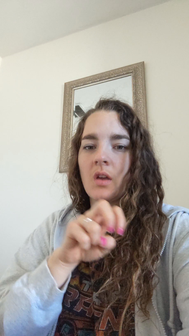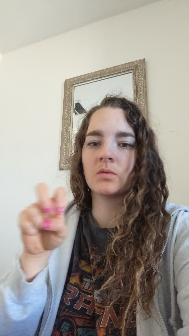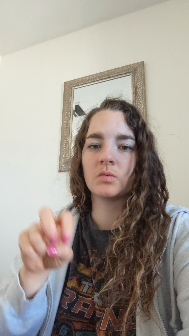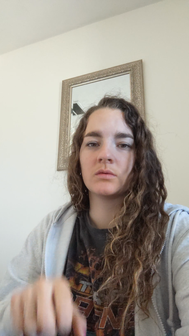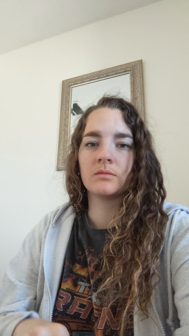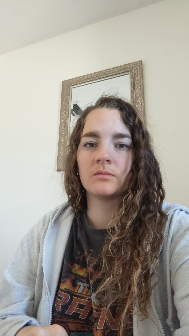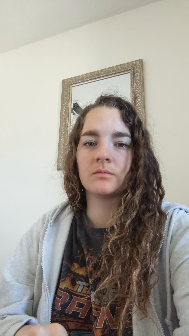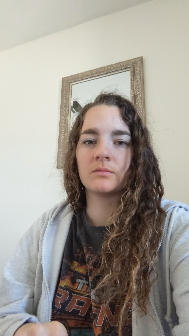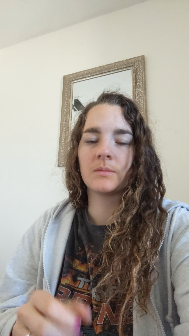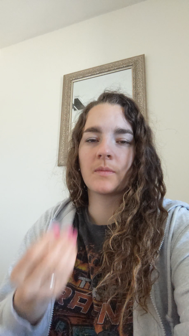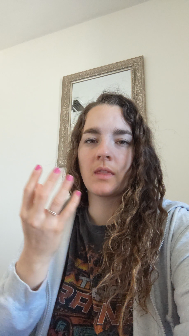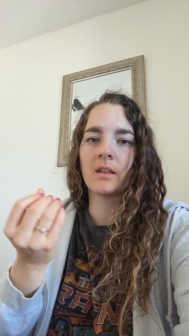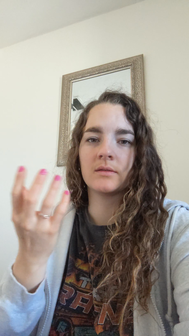plants